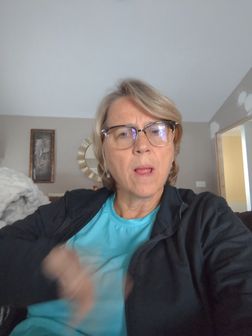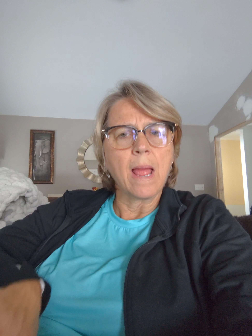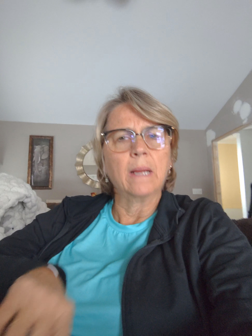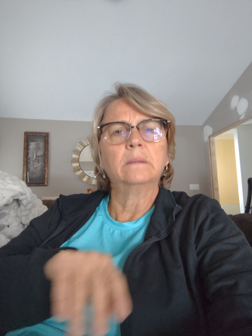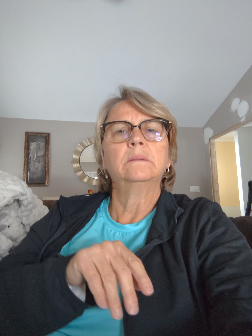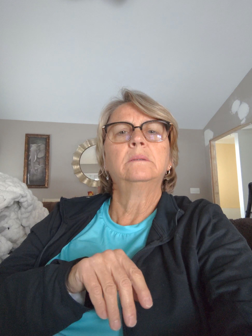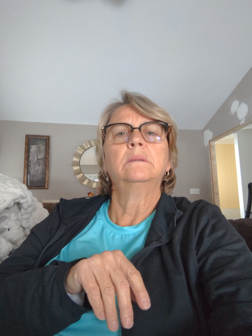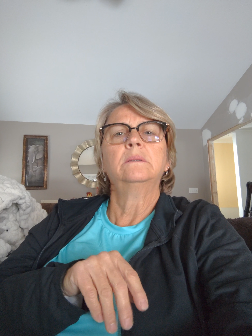quiet